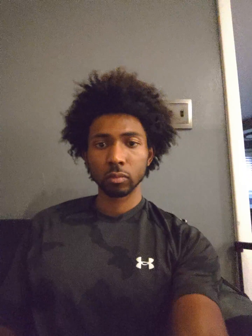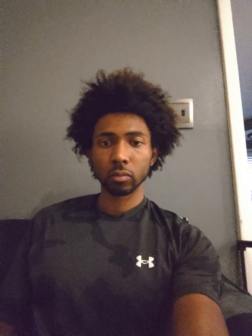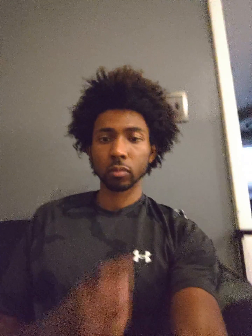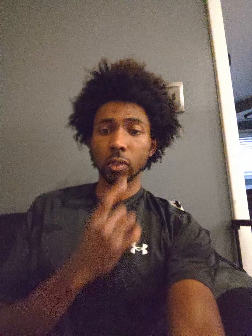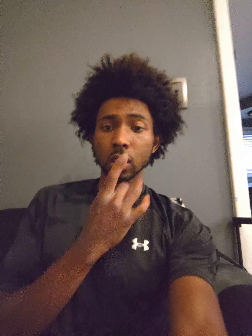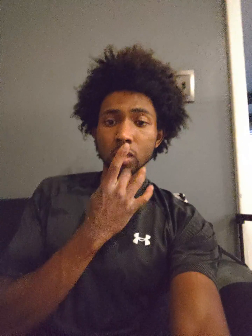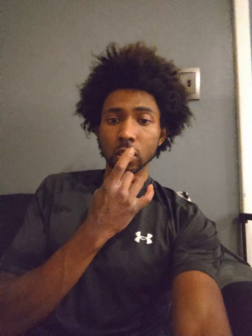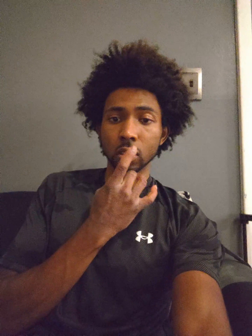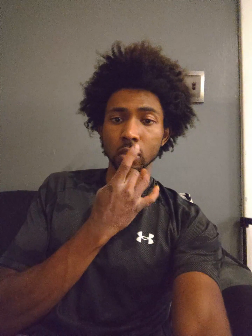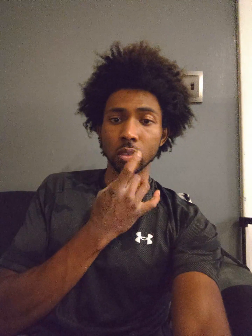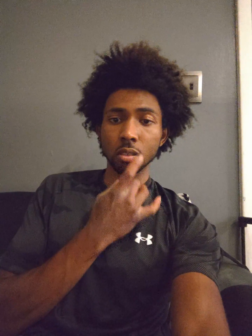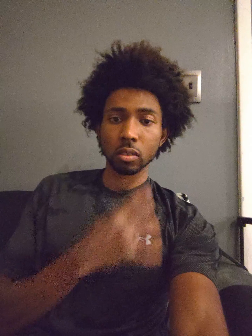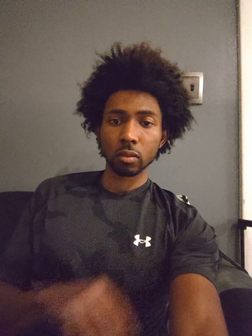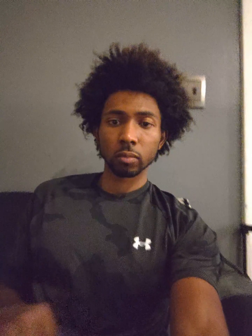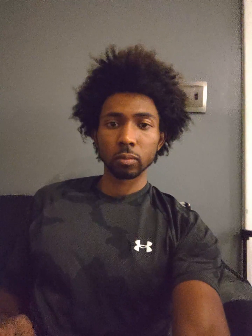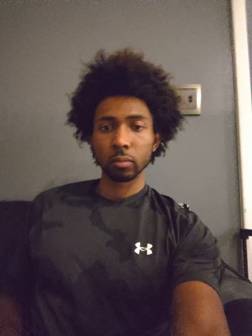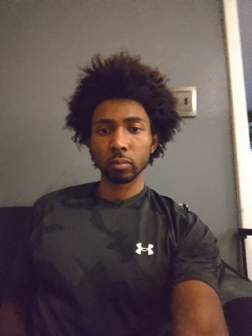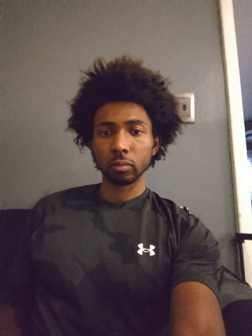light bulb